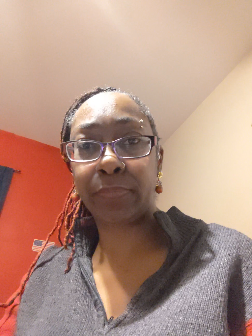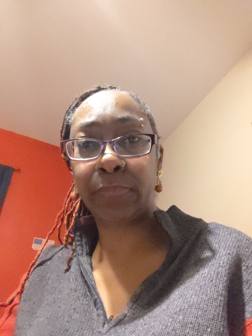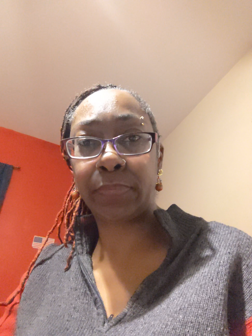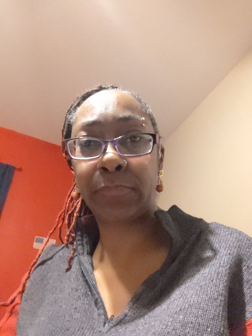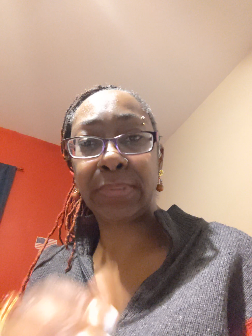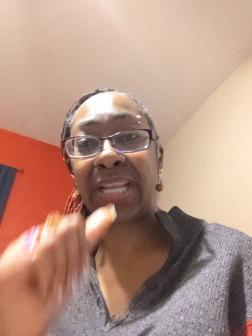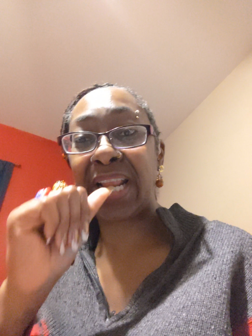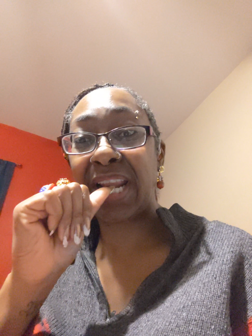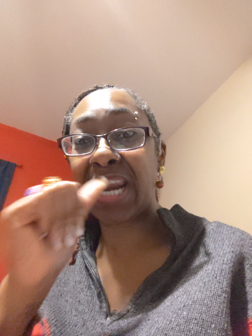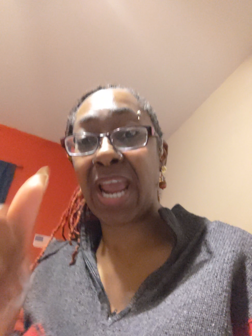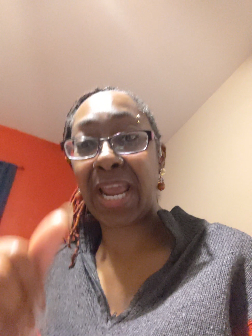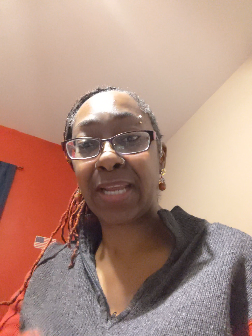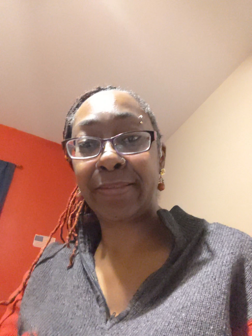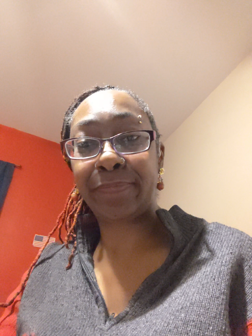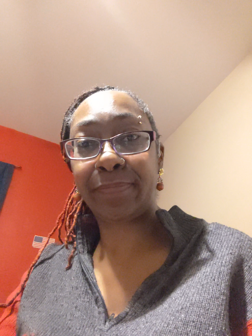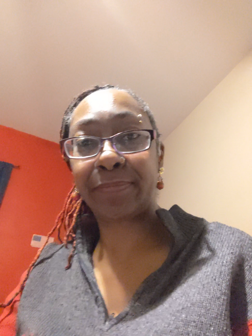nuts